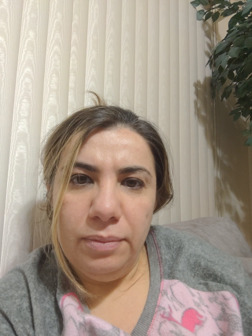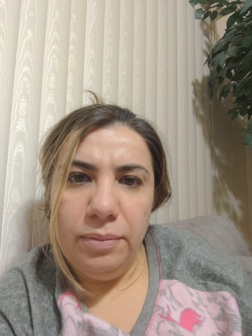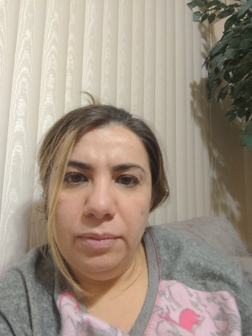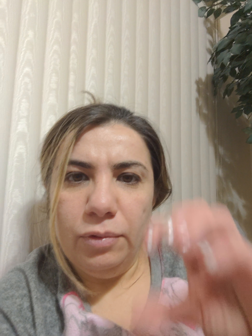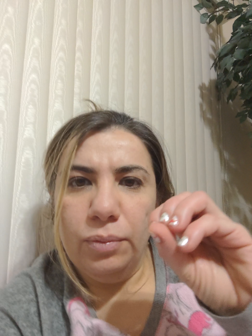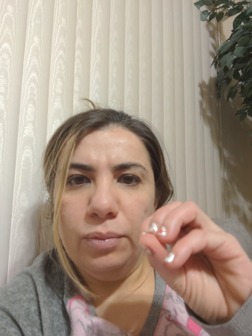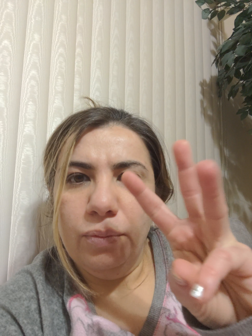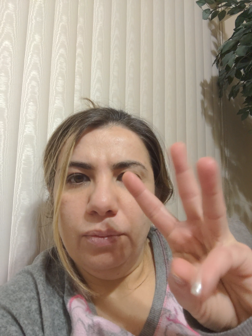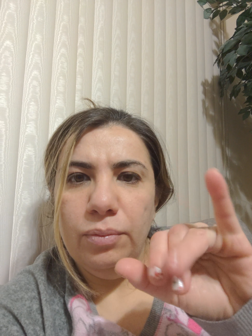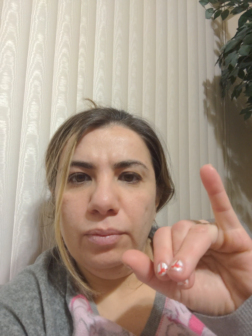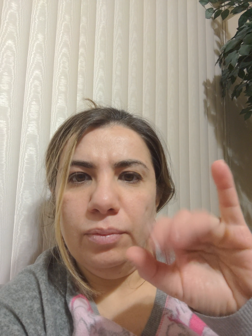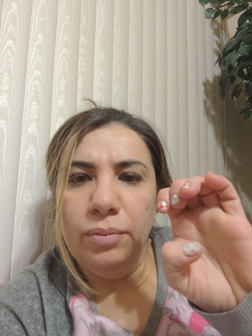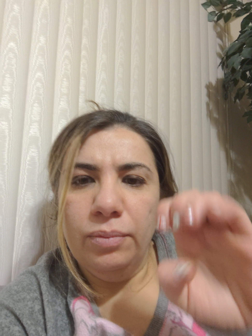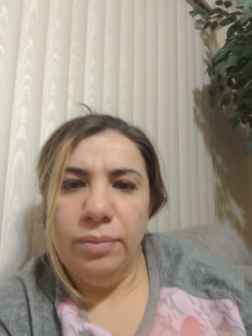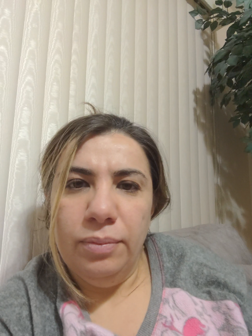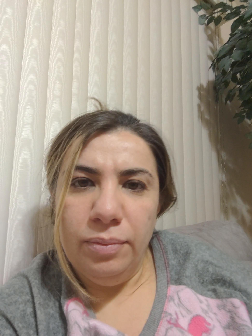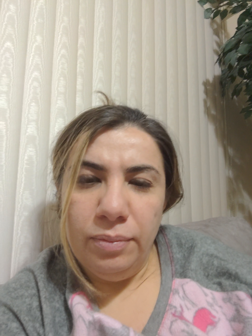owie